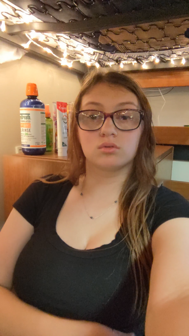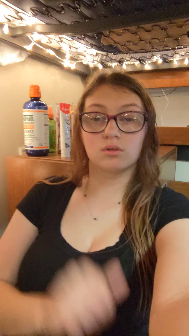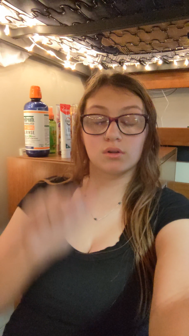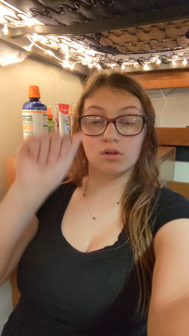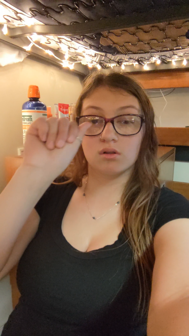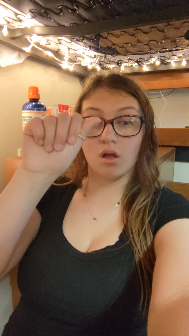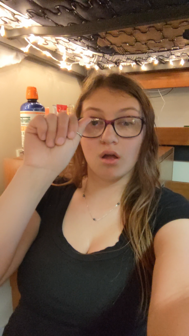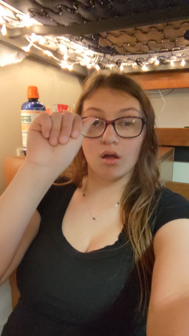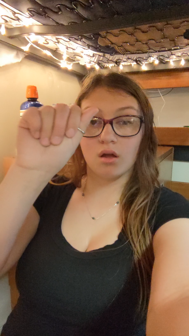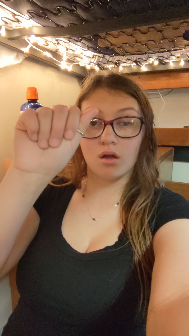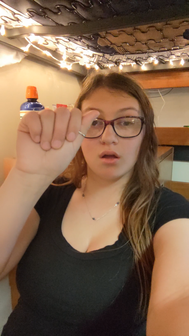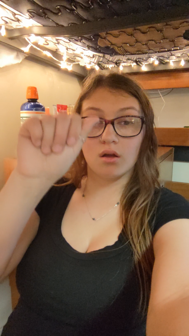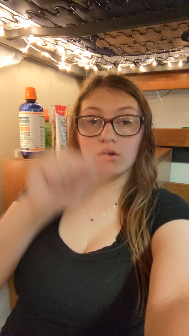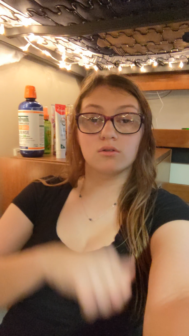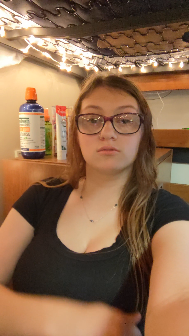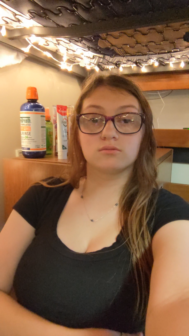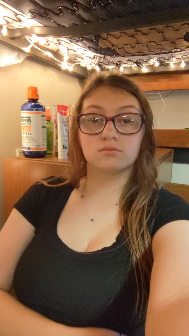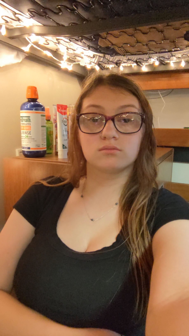knock